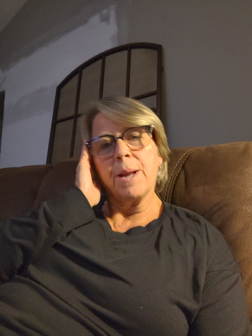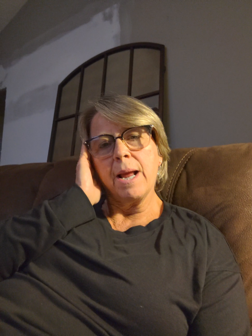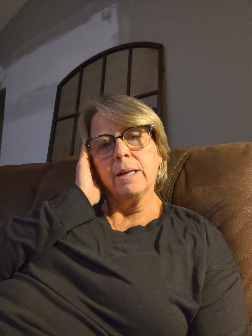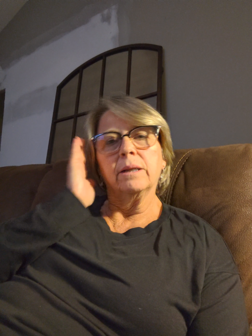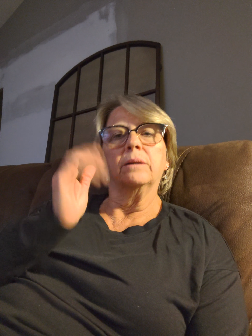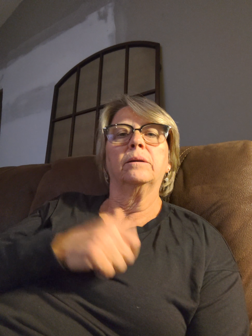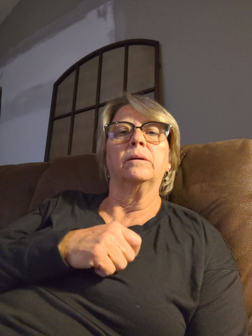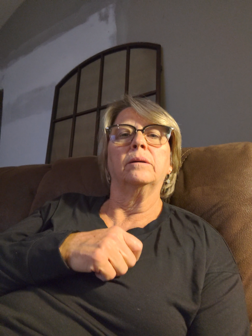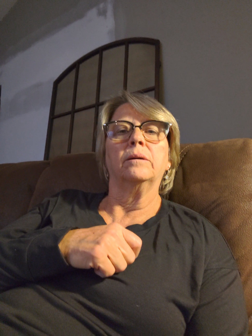bed